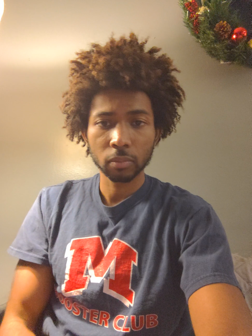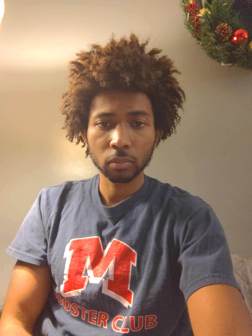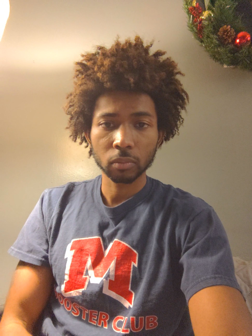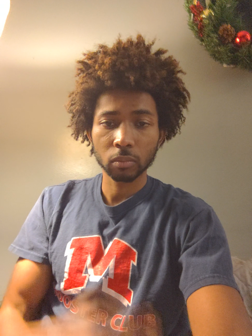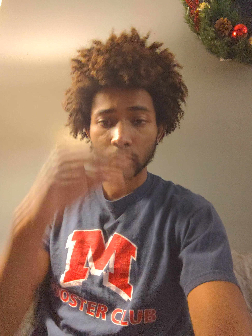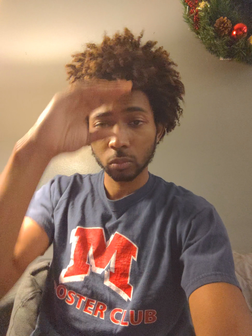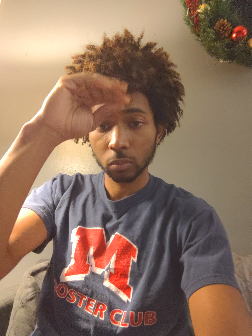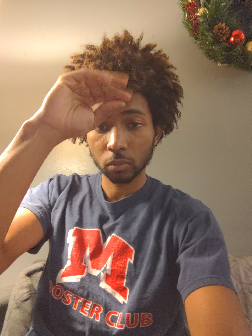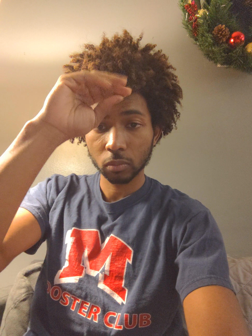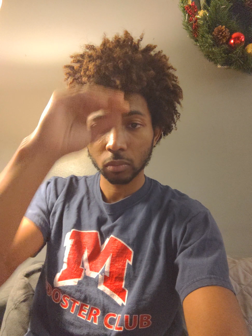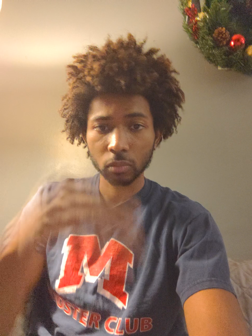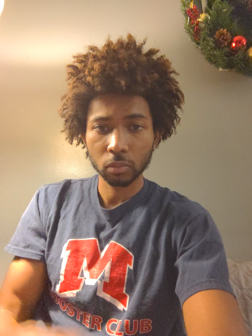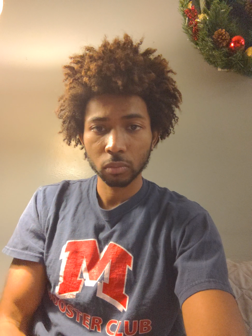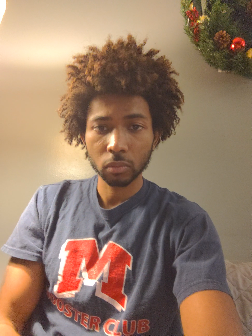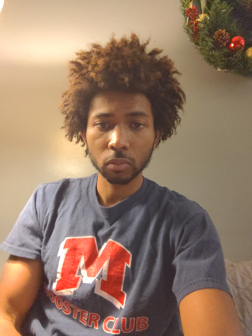boy